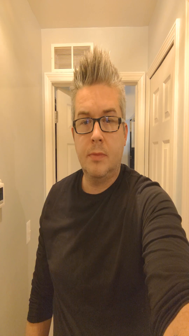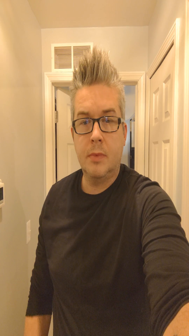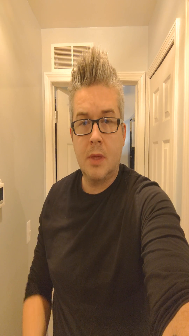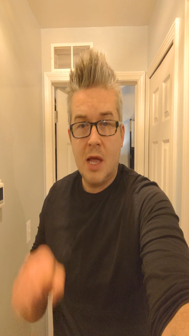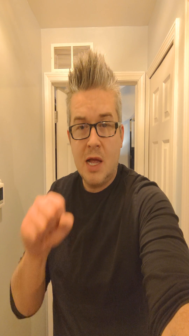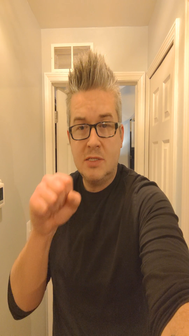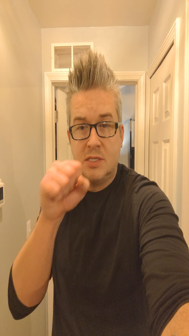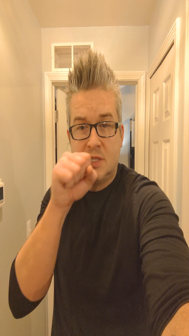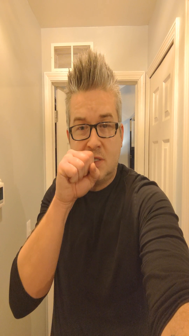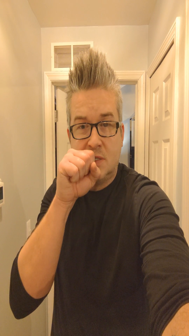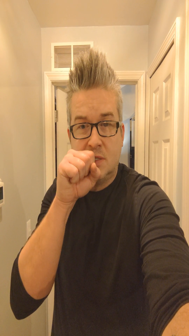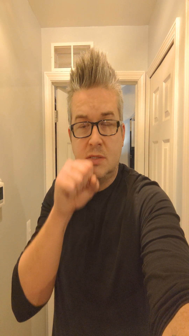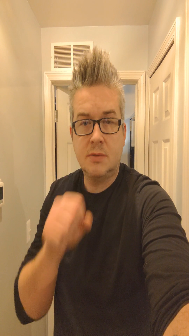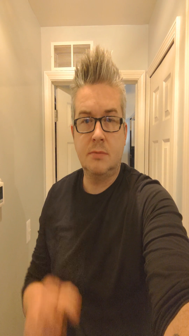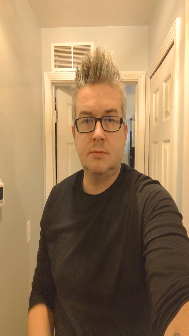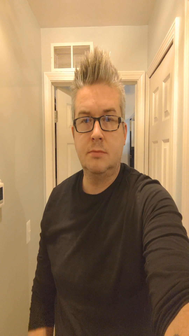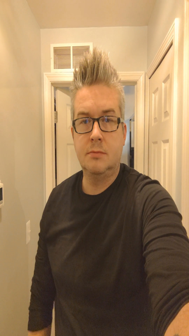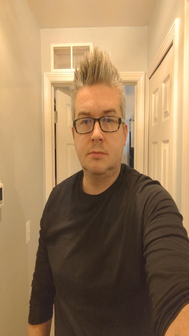carrot